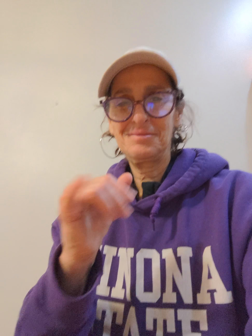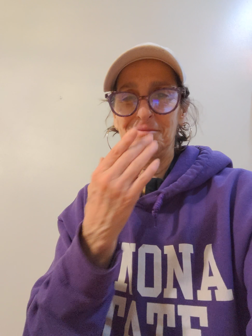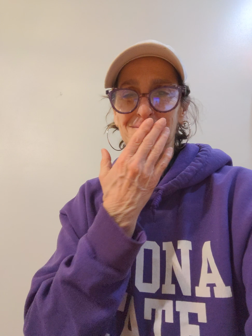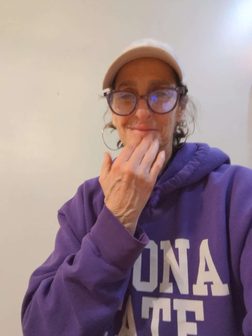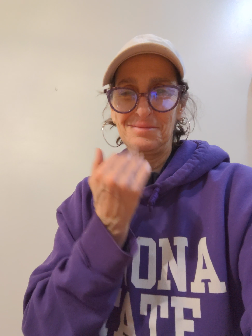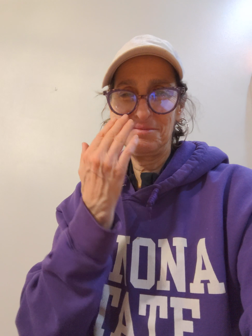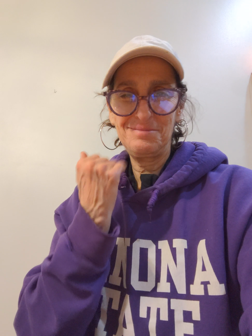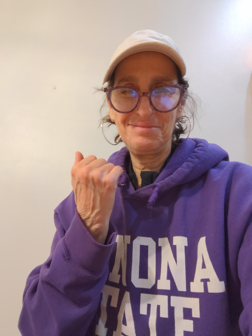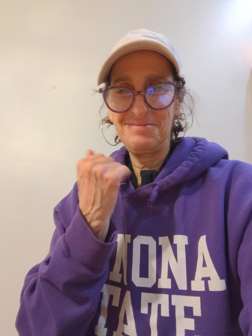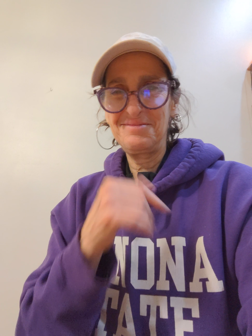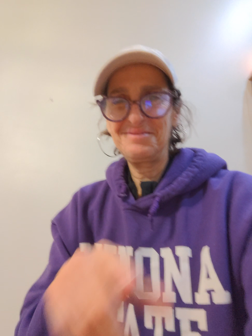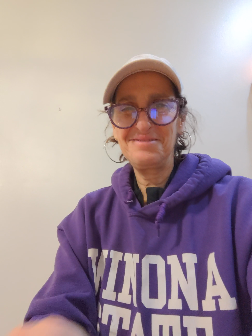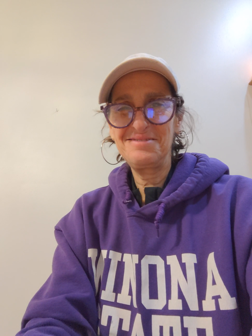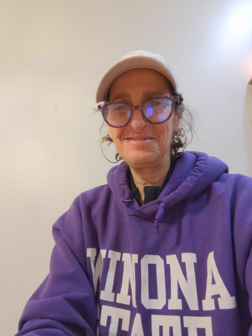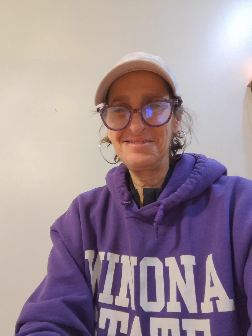napkin